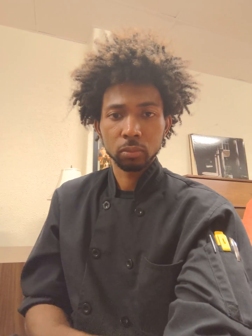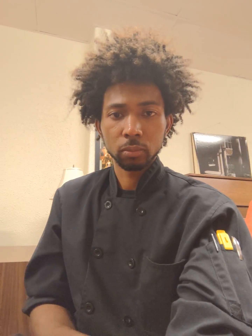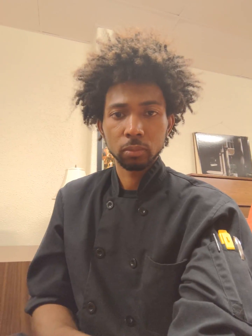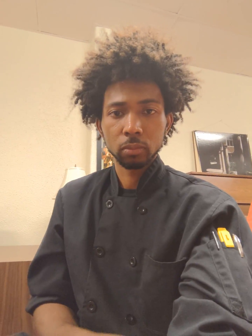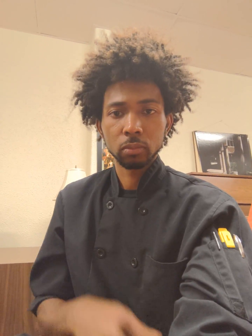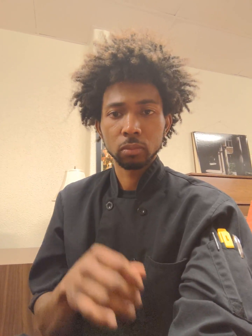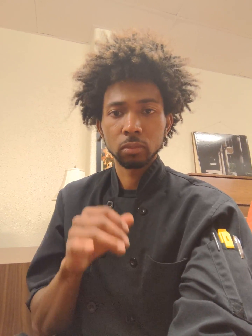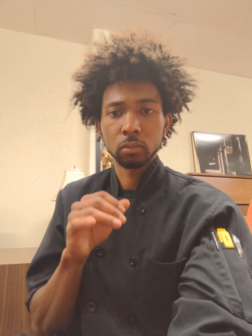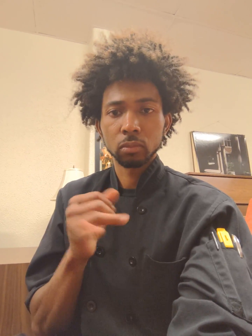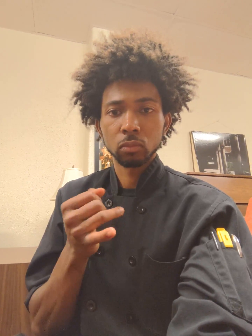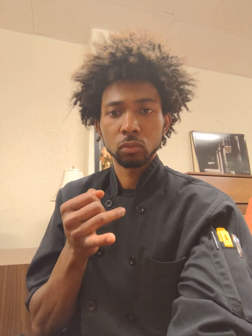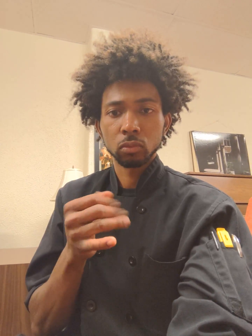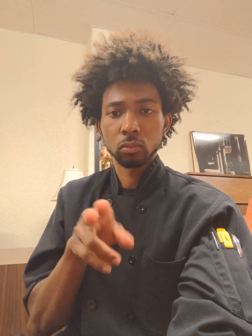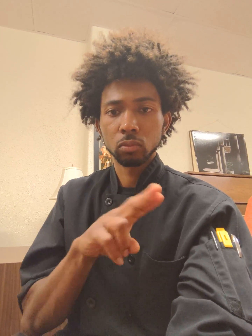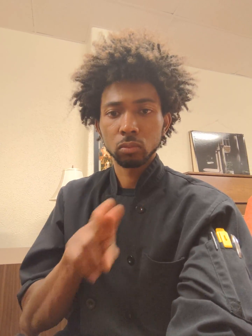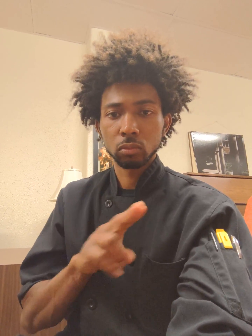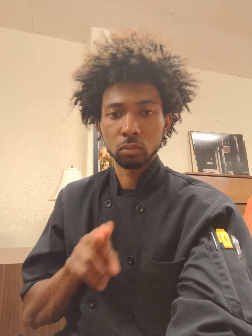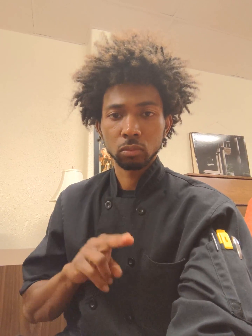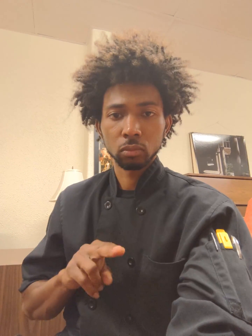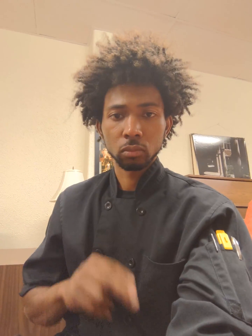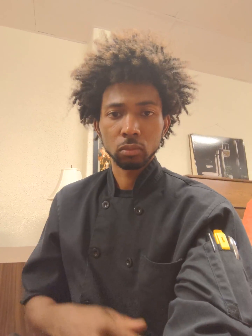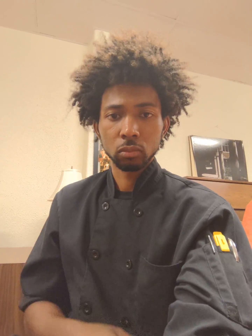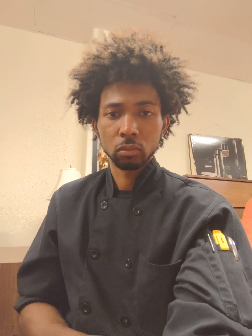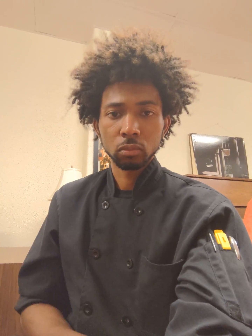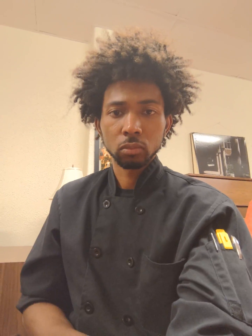jelly